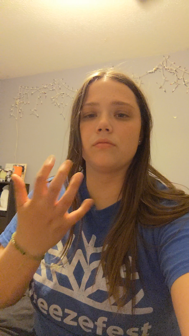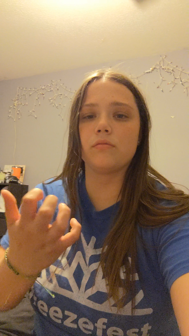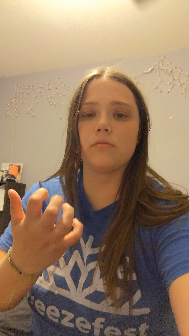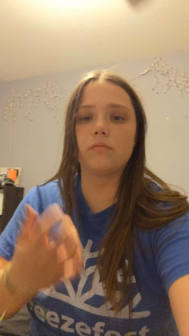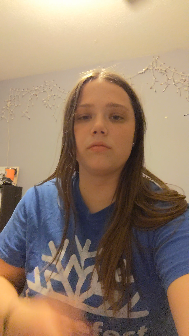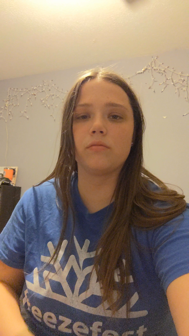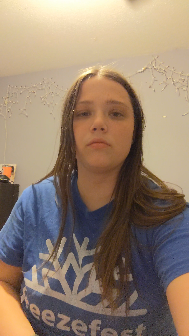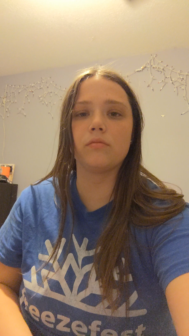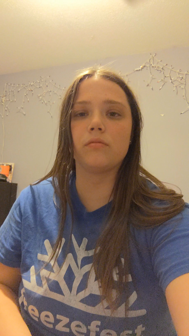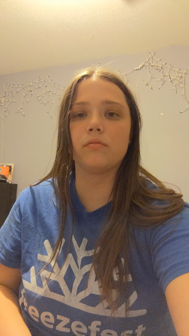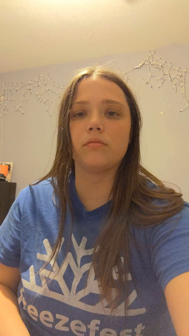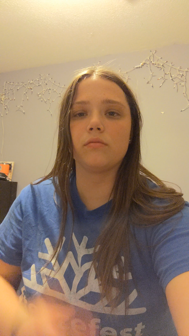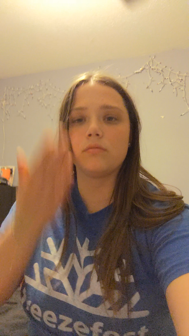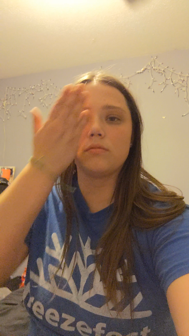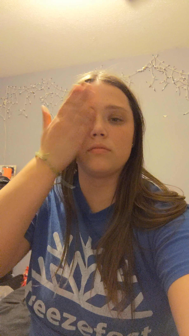peekaboo